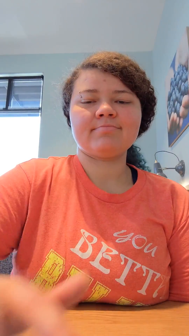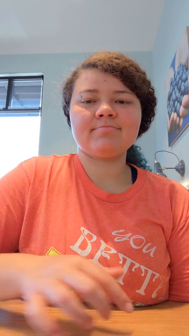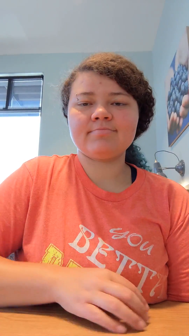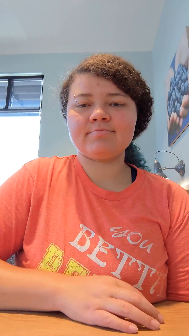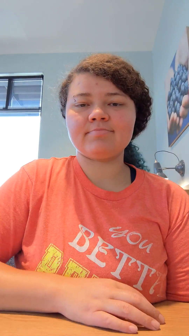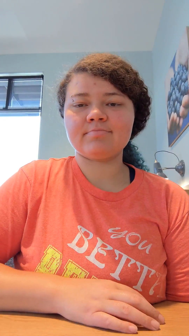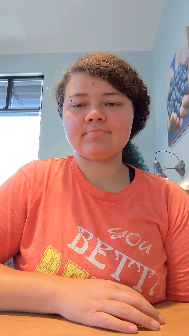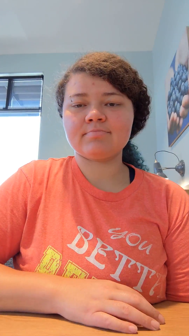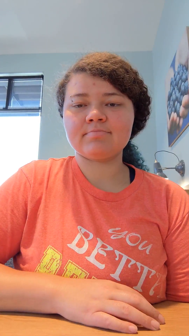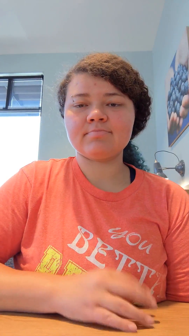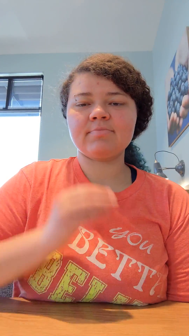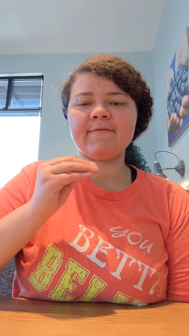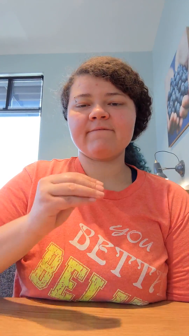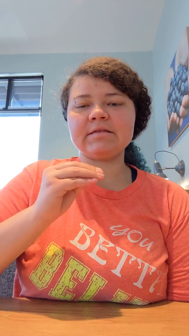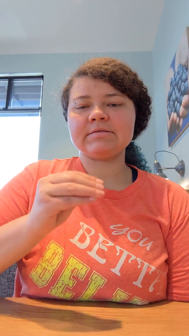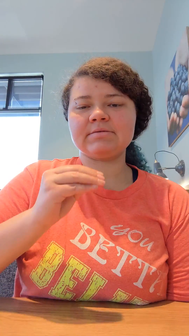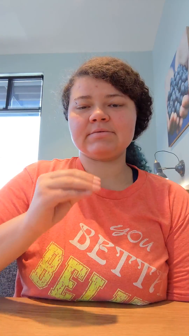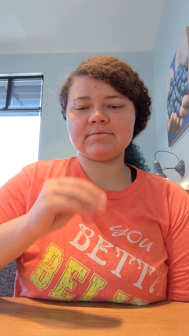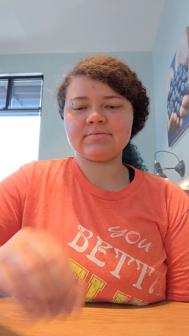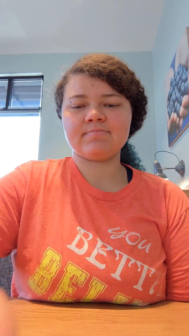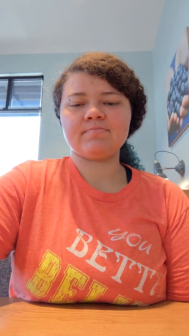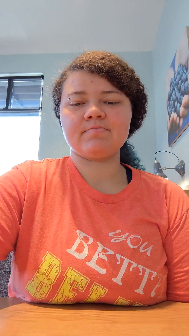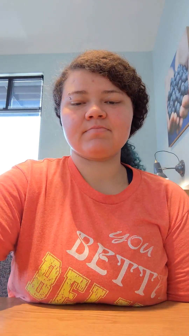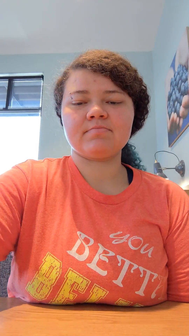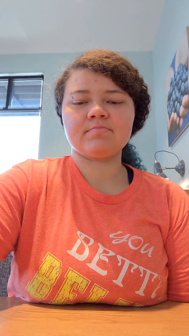fix